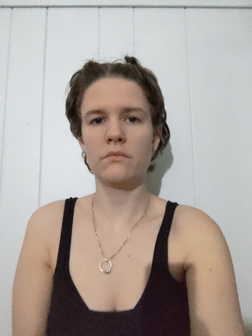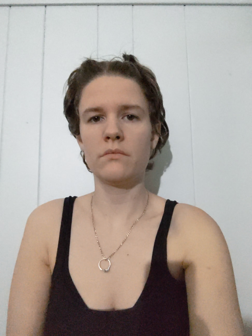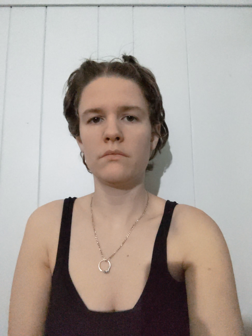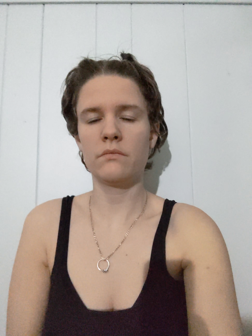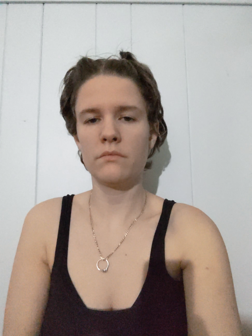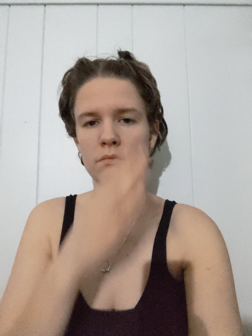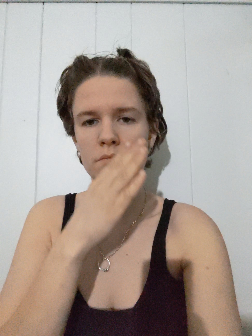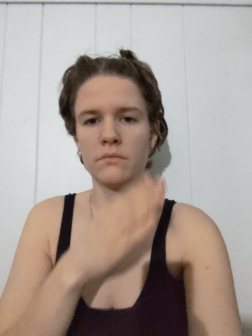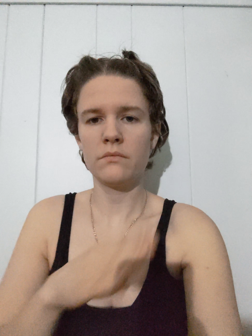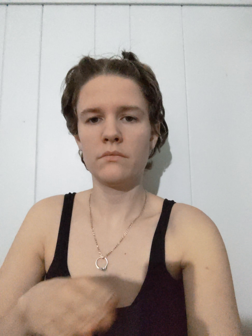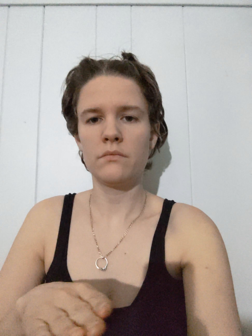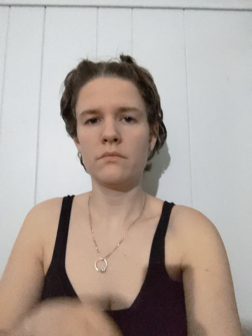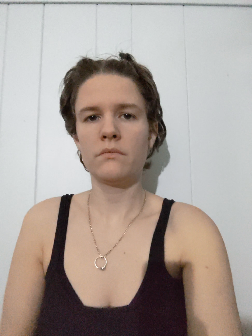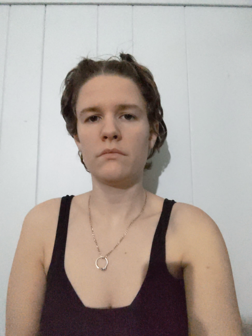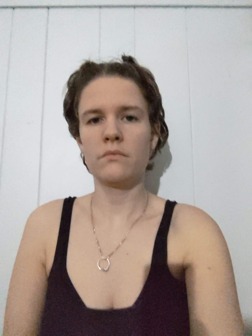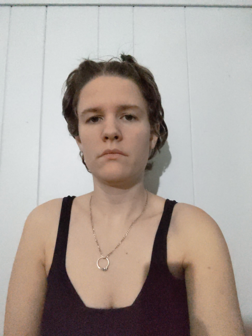quiet